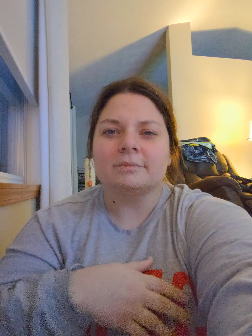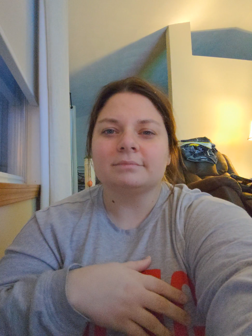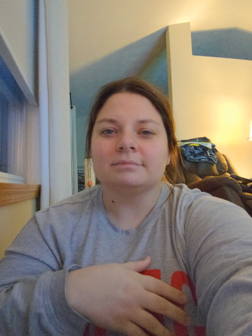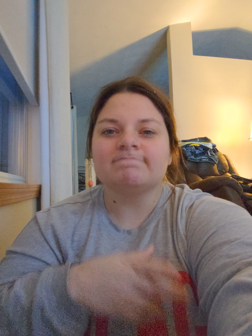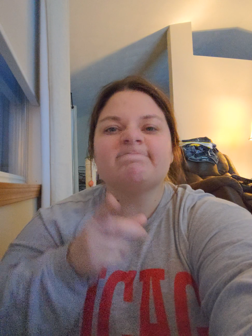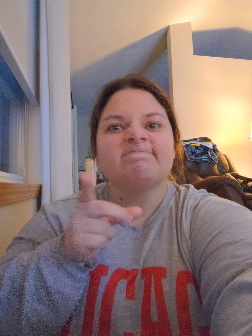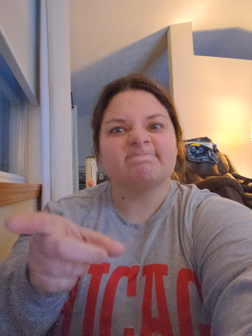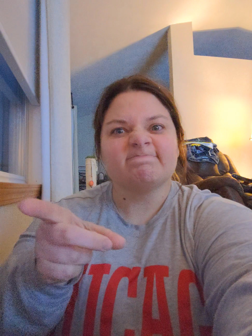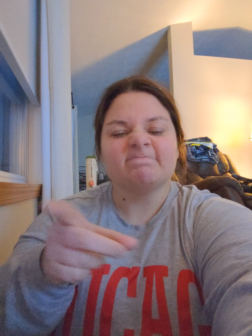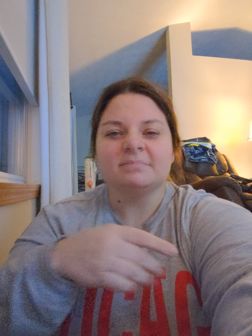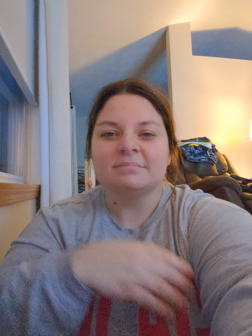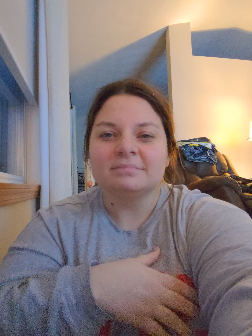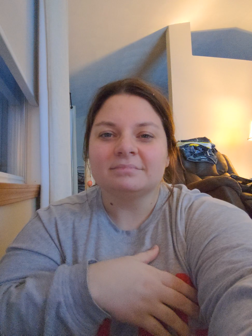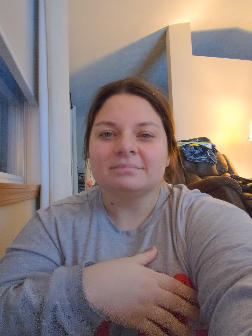he/she/it